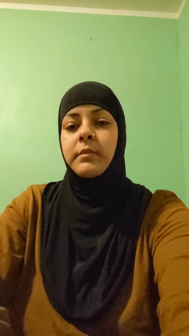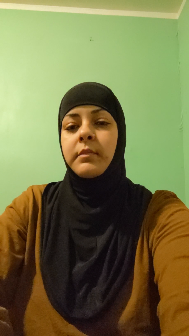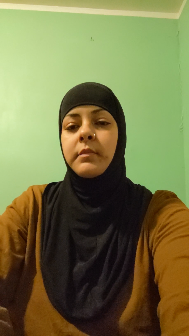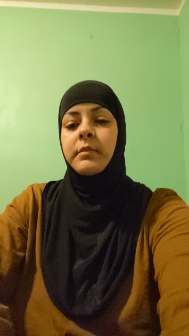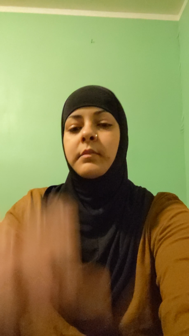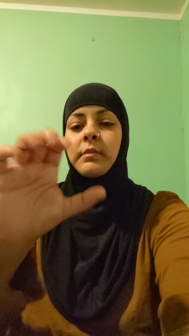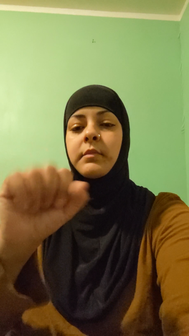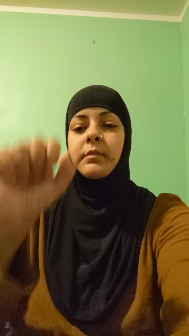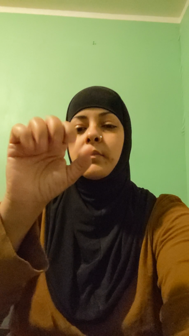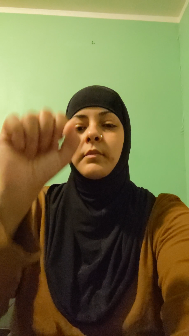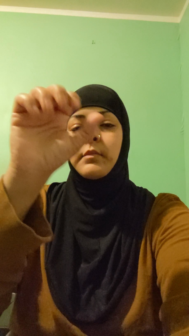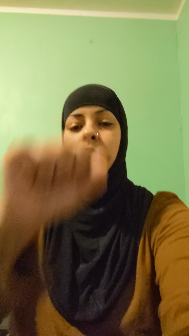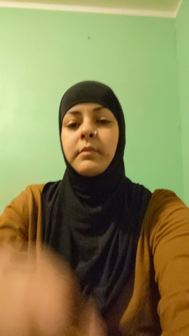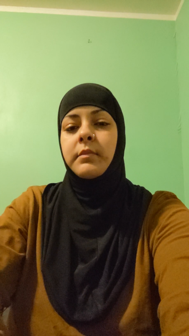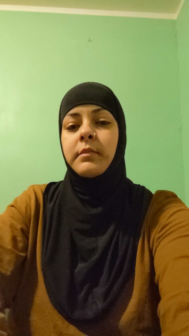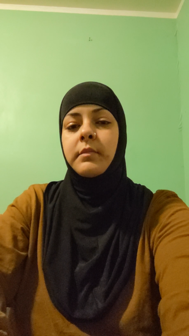ladder